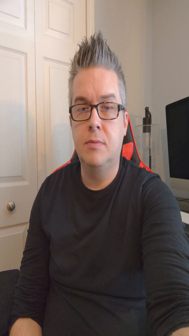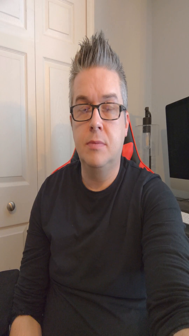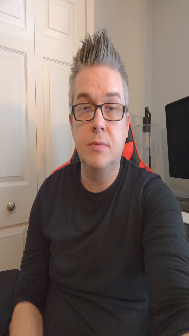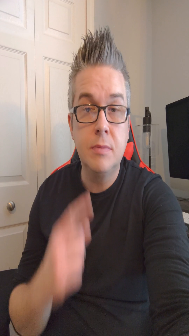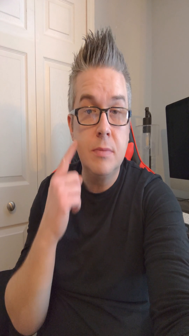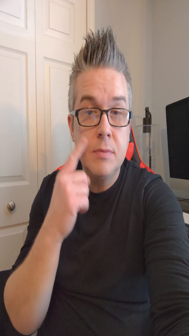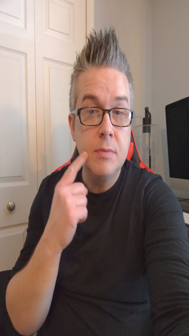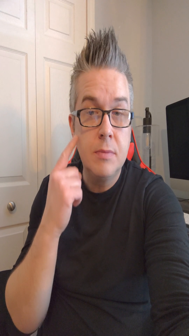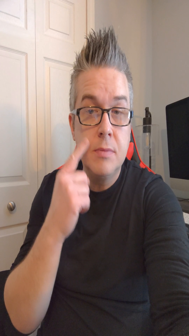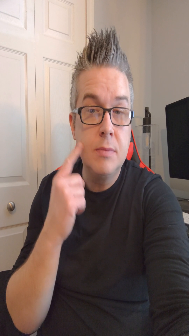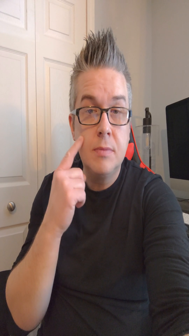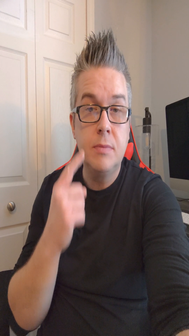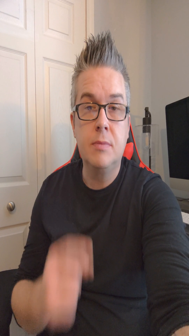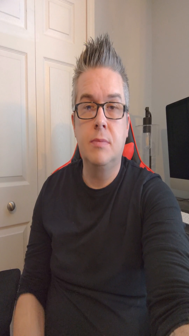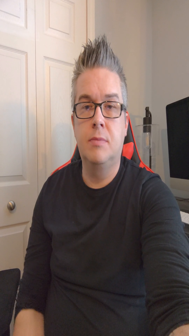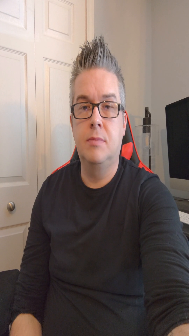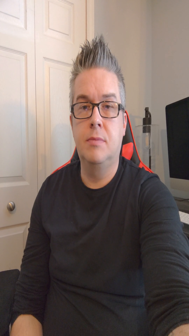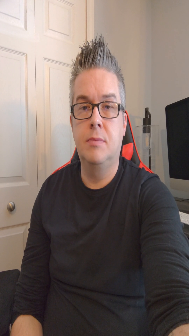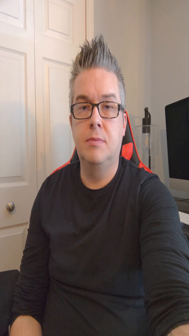cheek